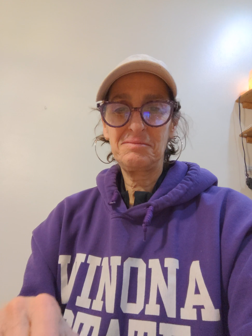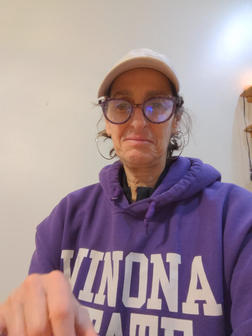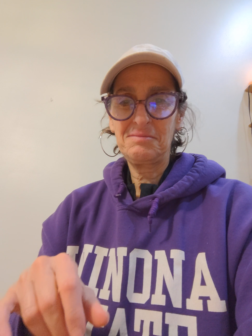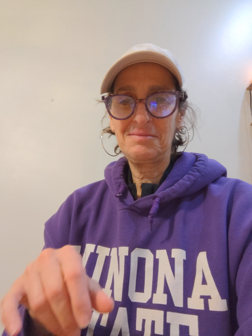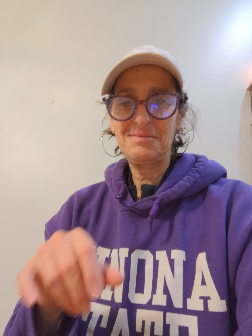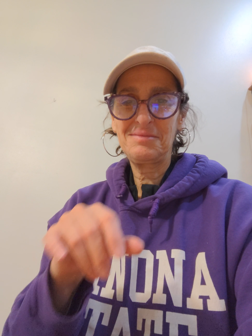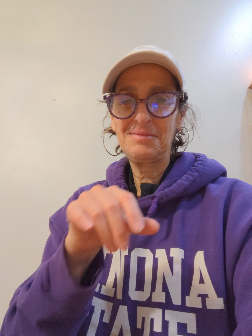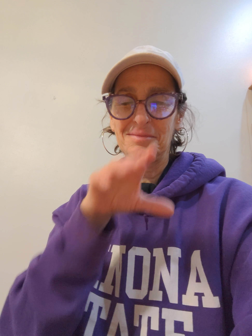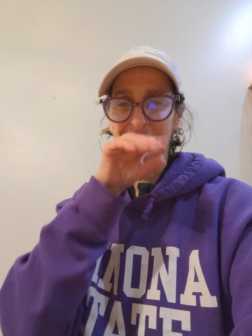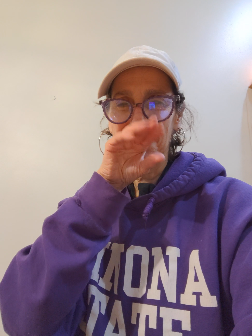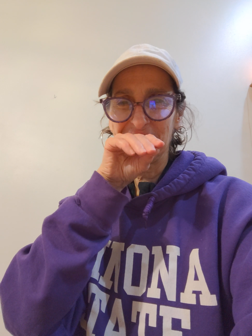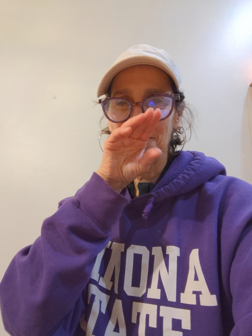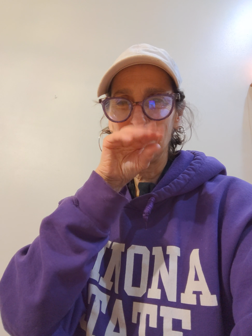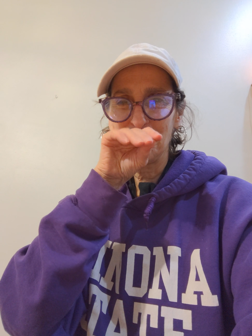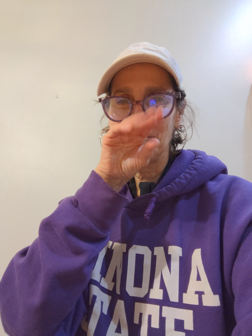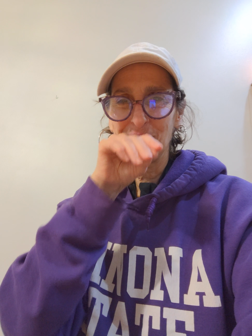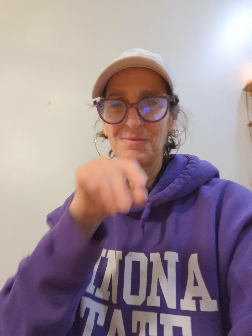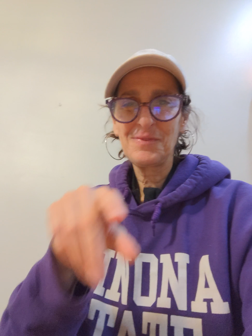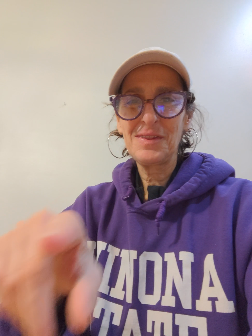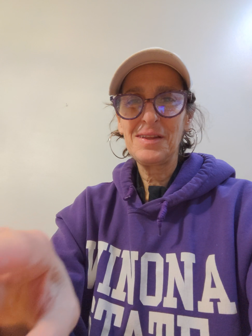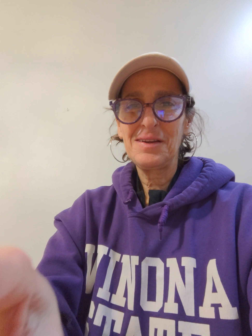goose